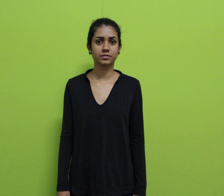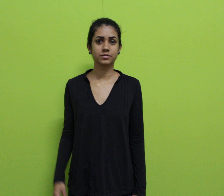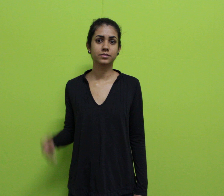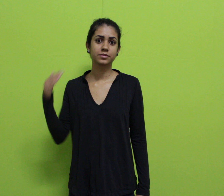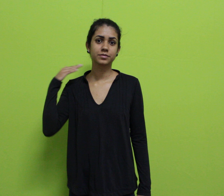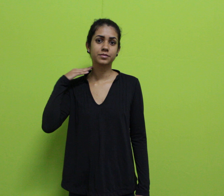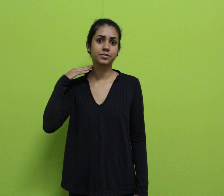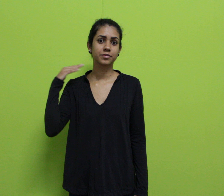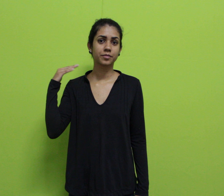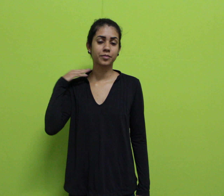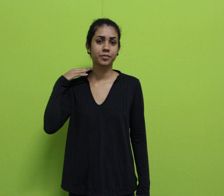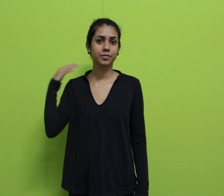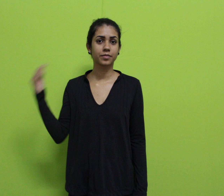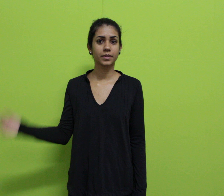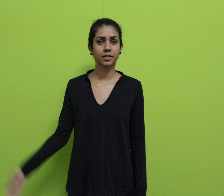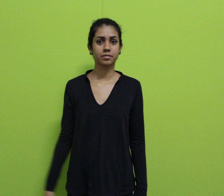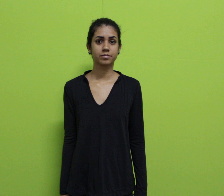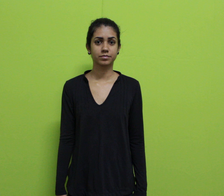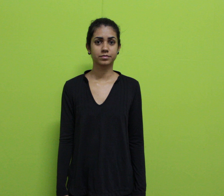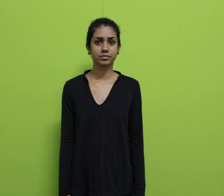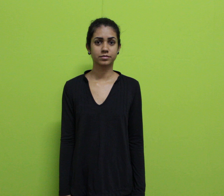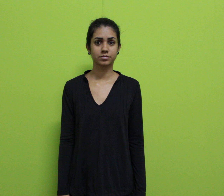banco